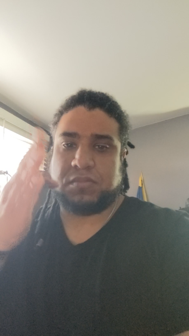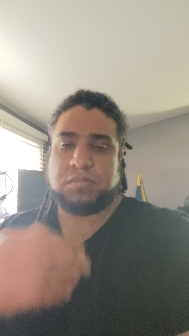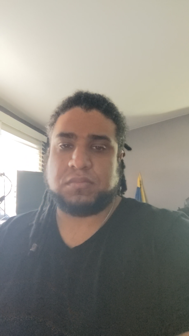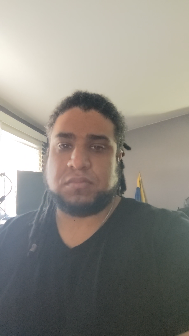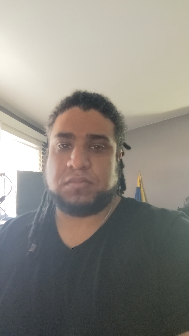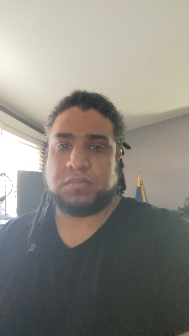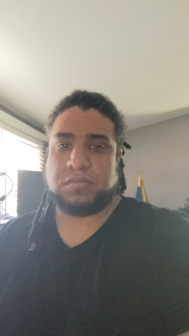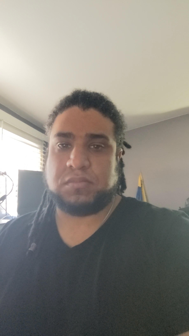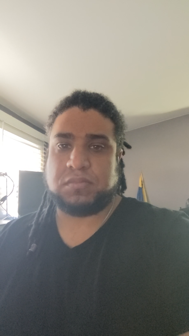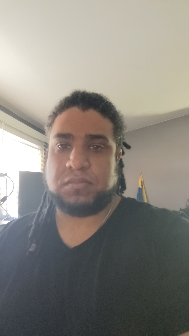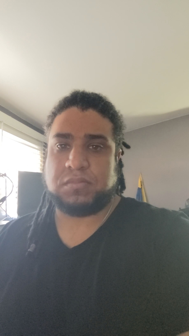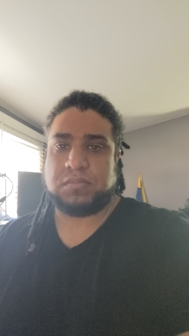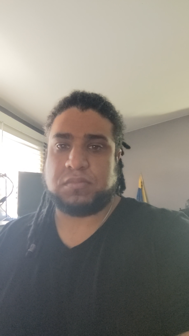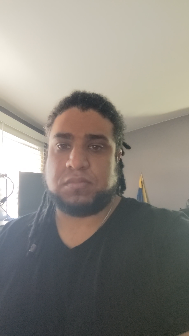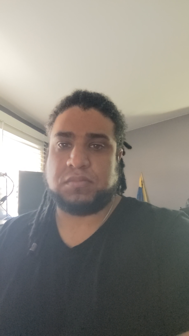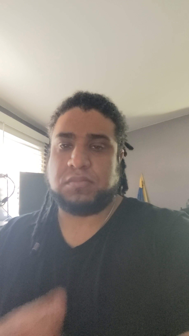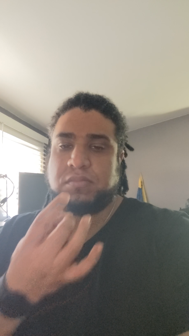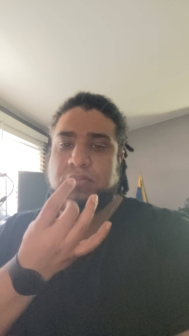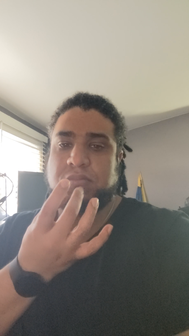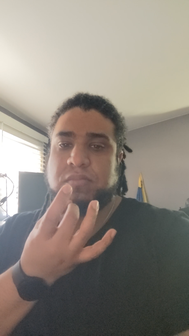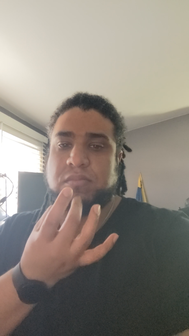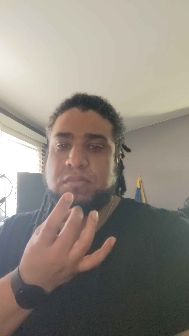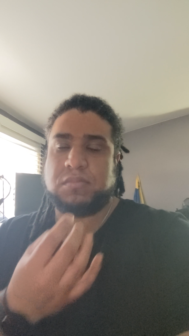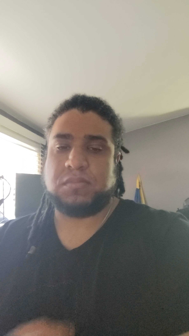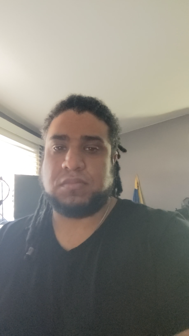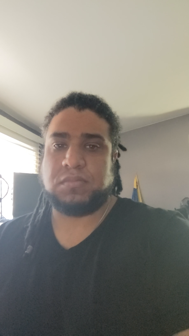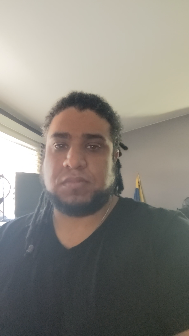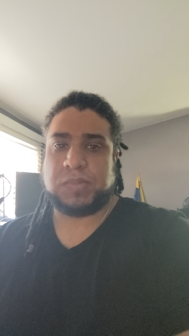light bulb